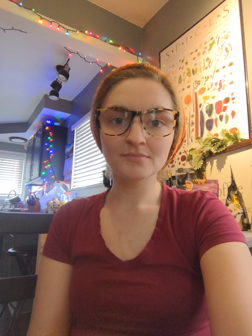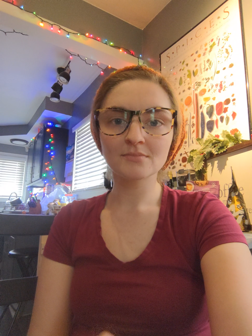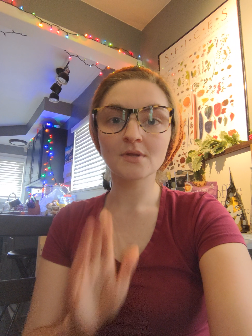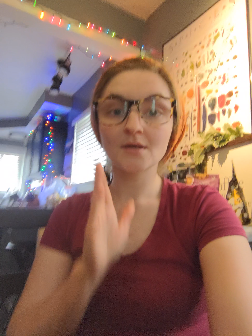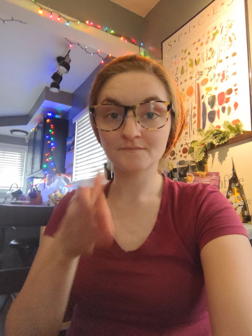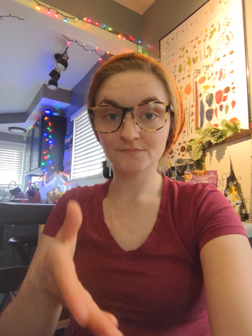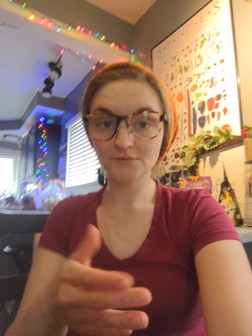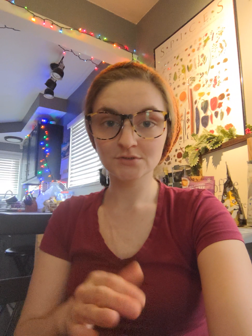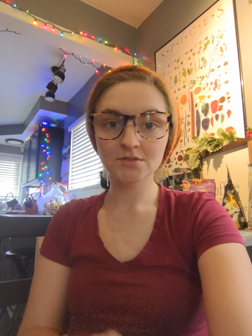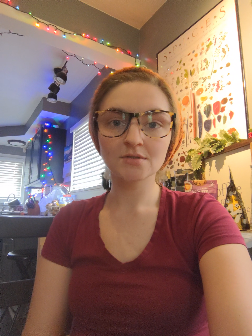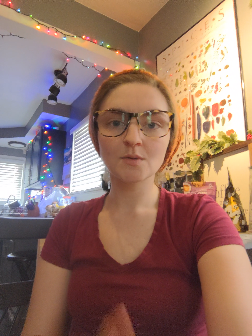after